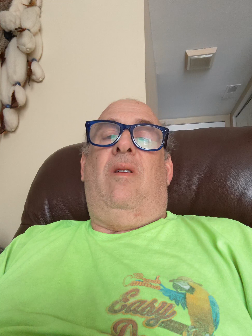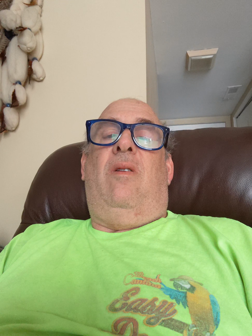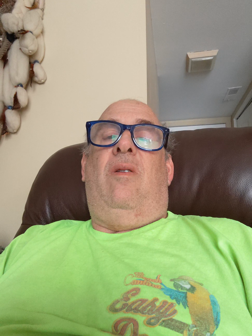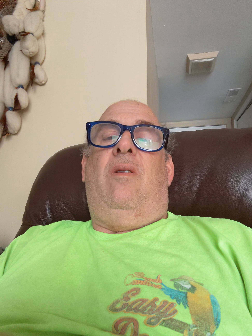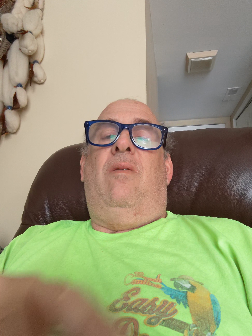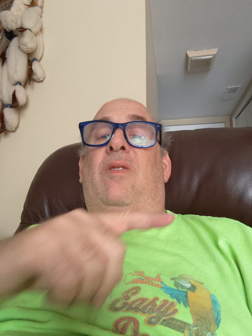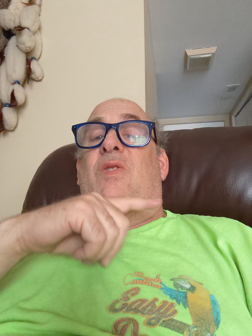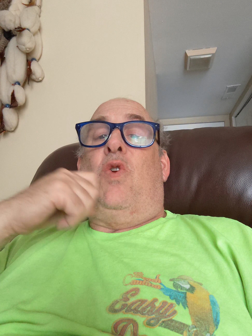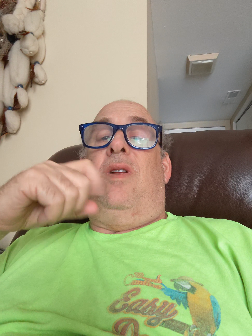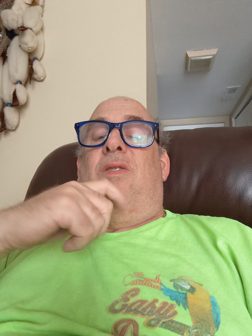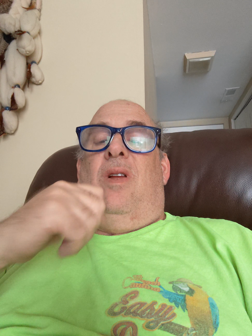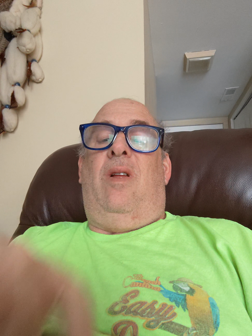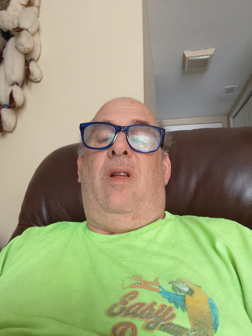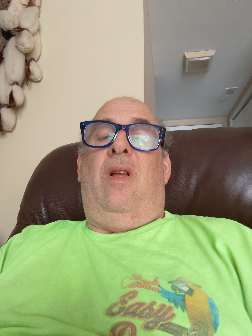dryer